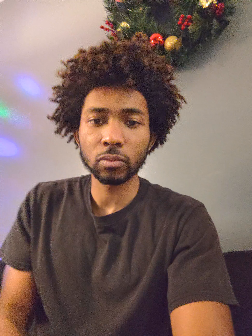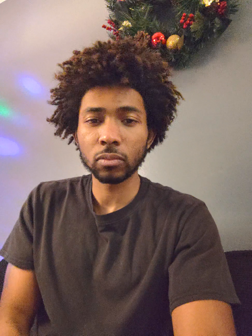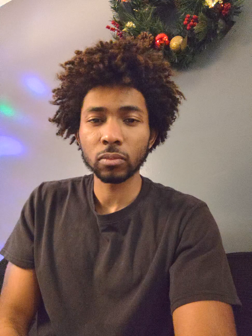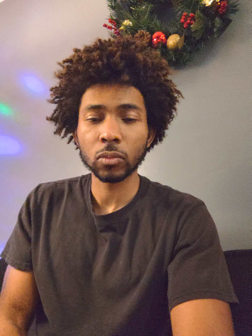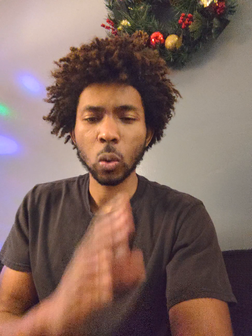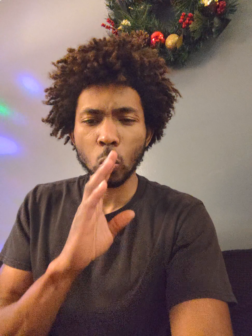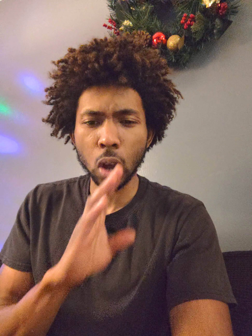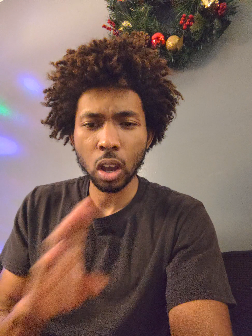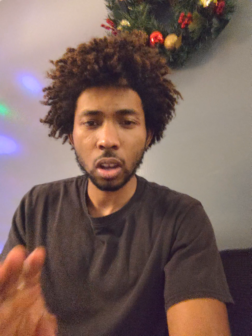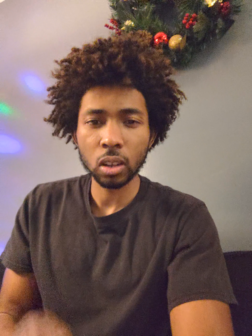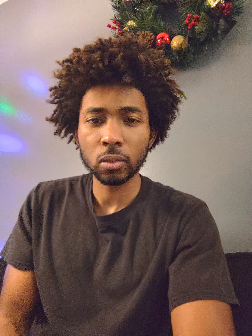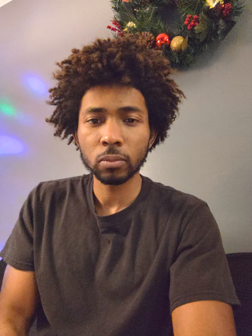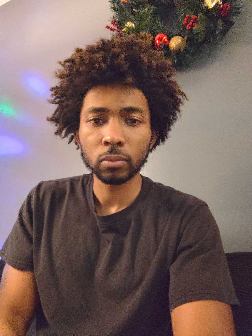quiet